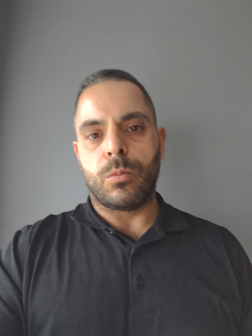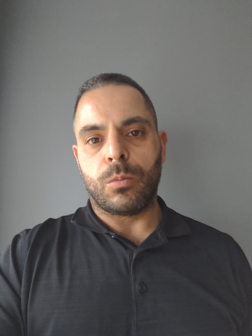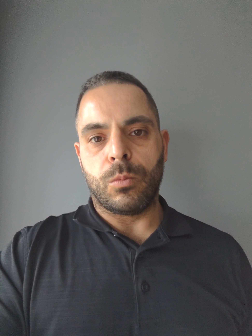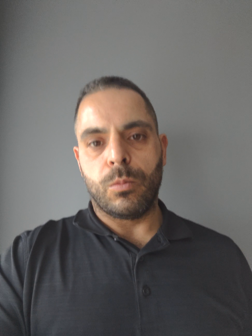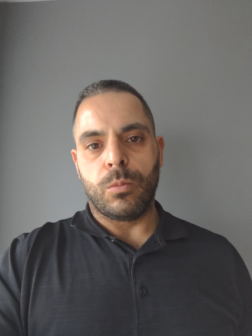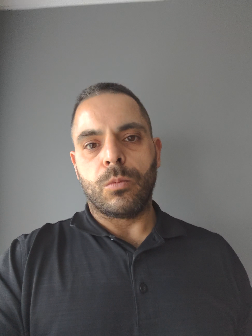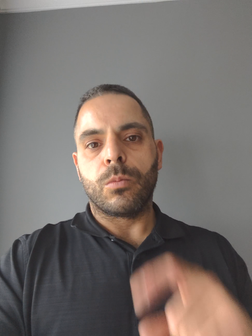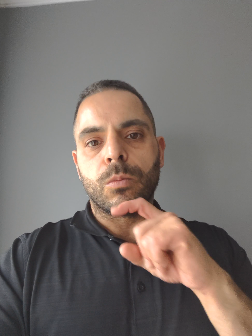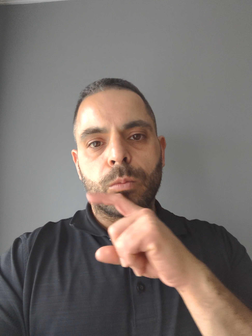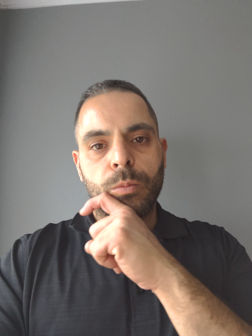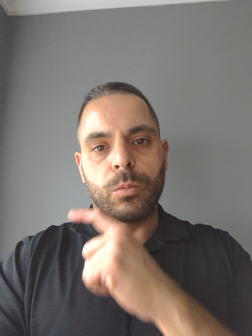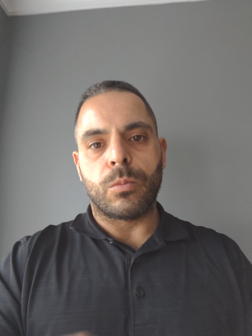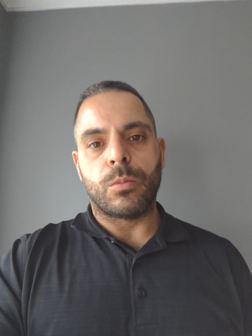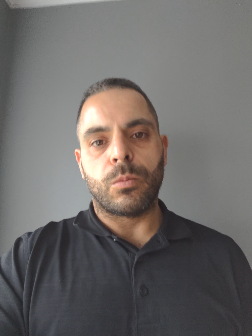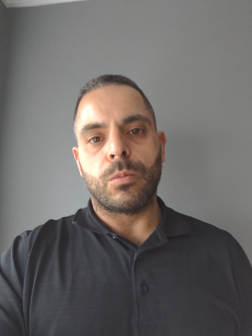cereal